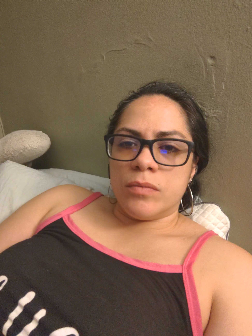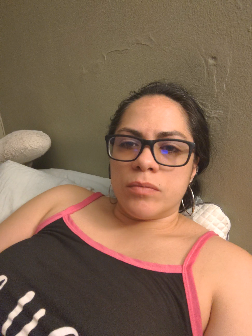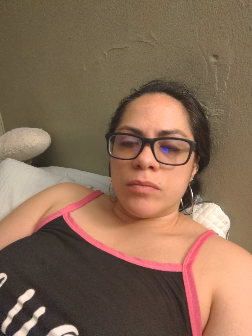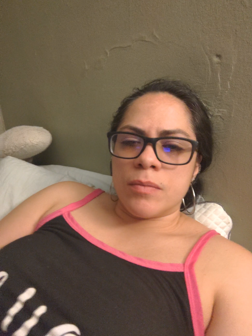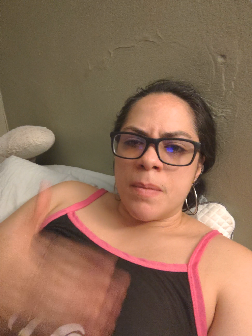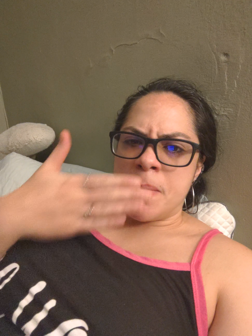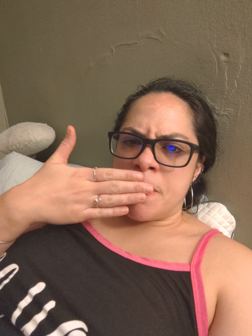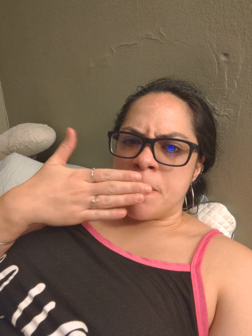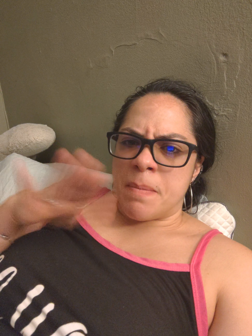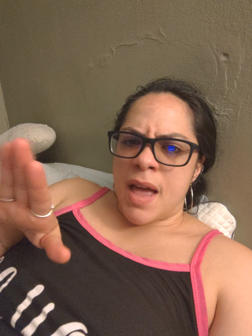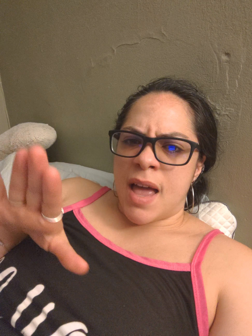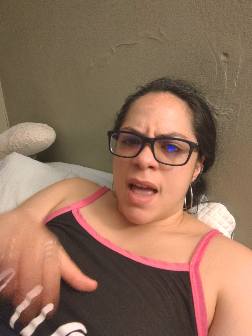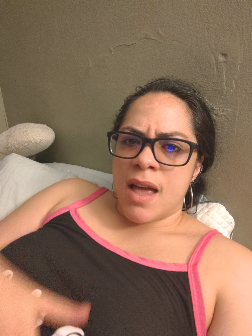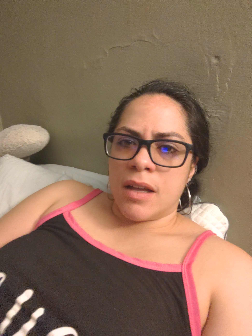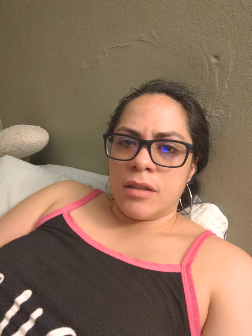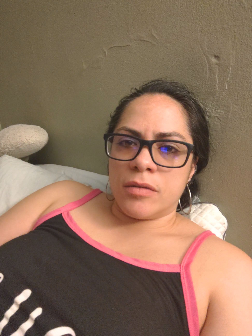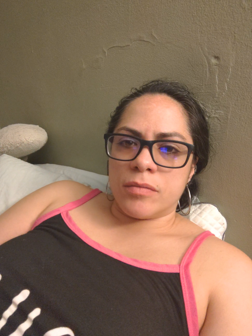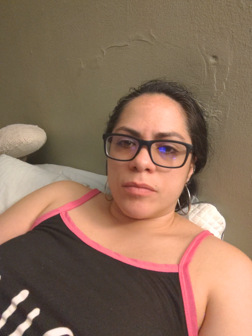bad